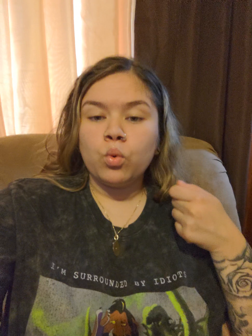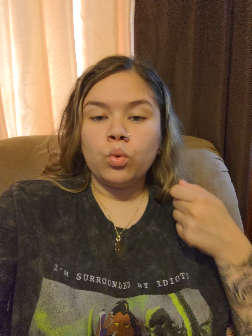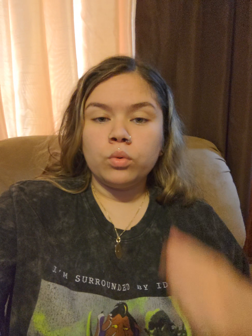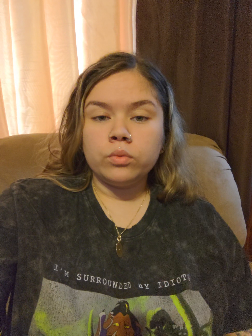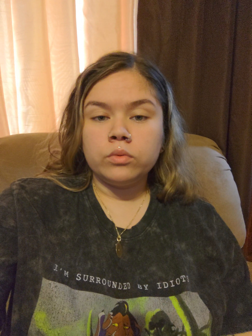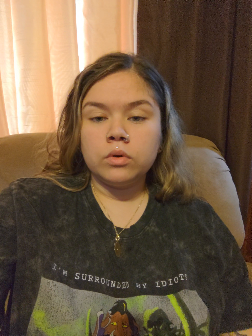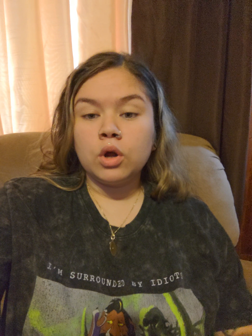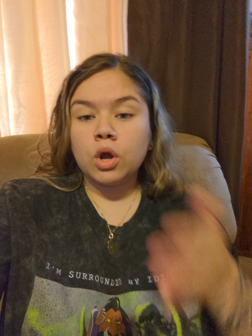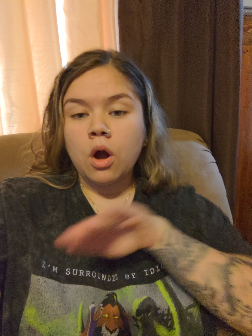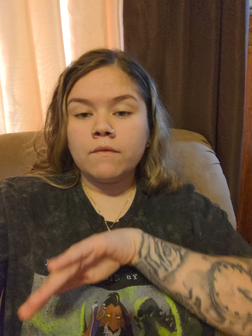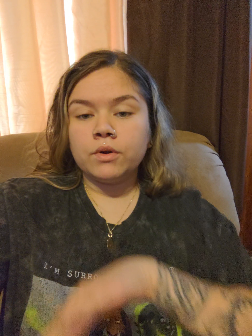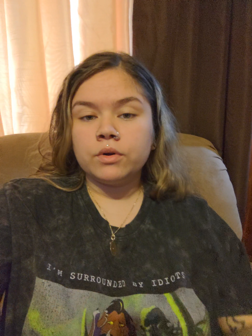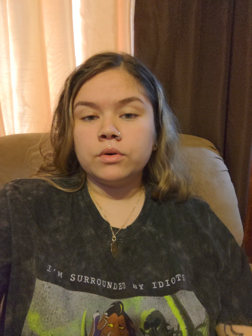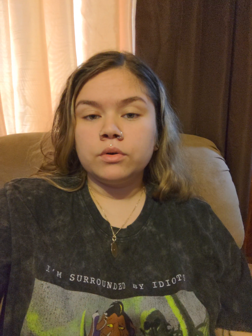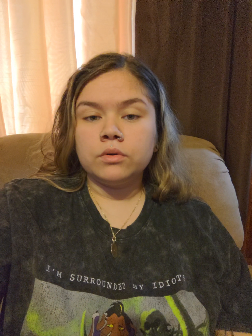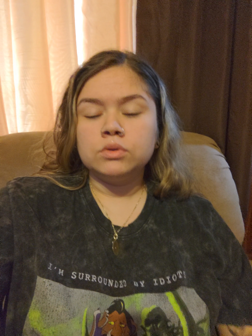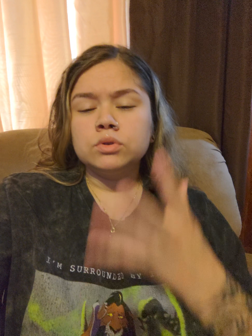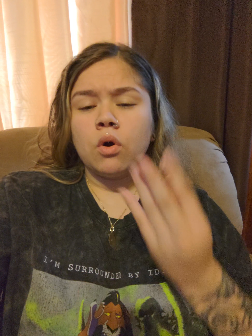cover